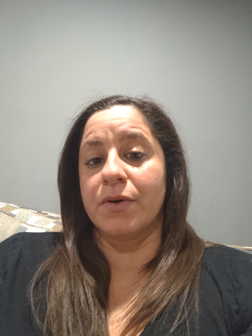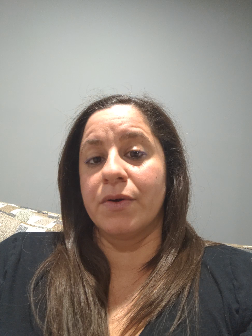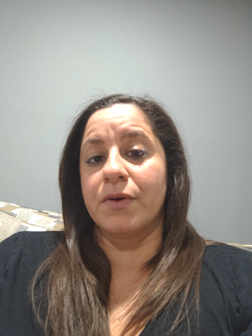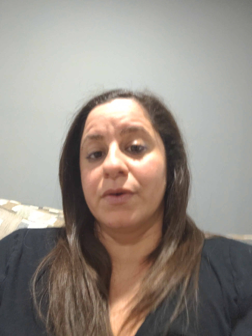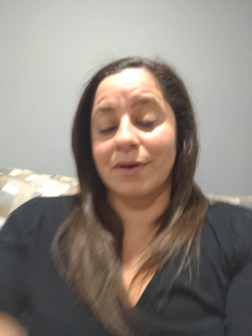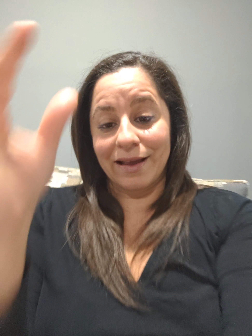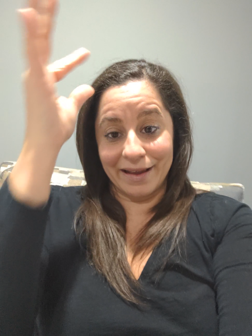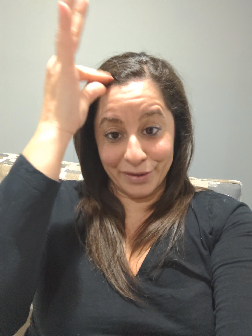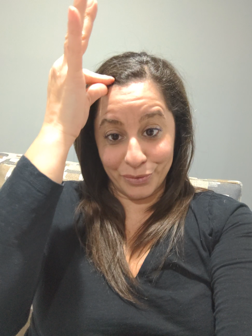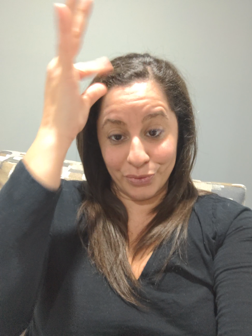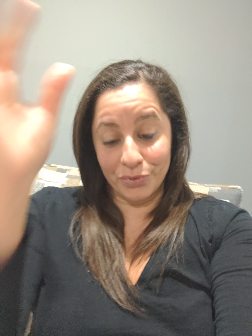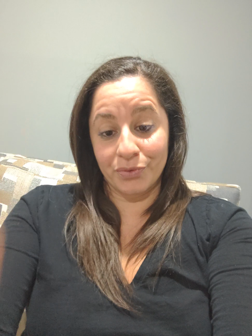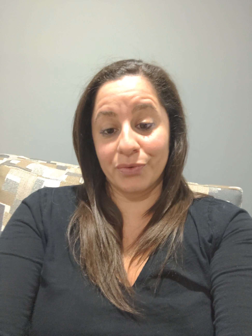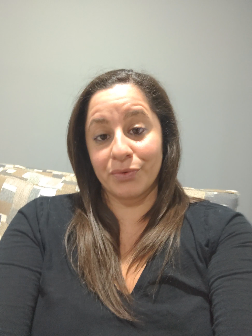hair